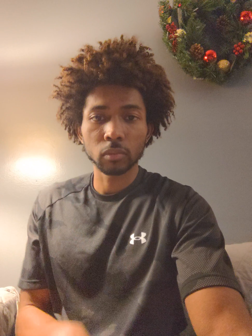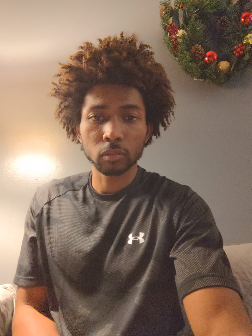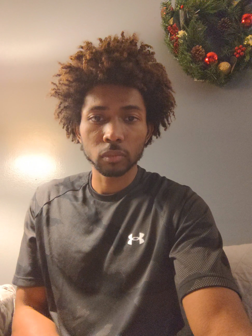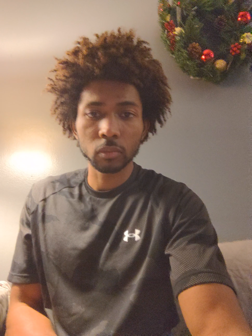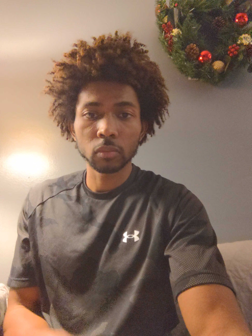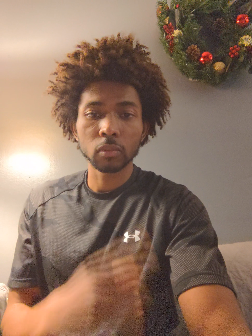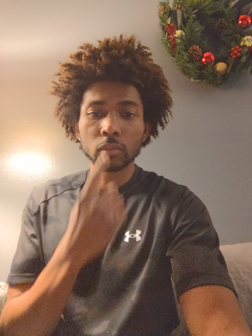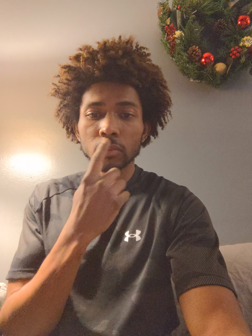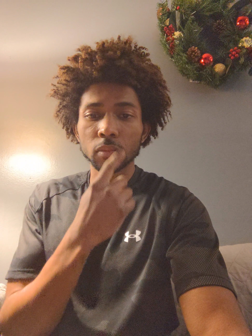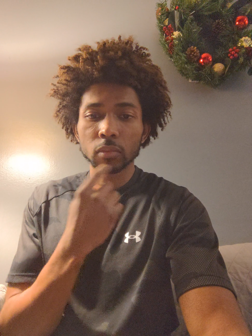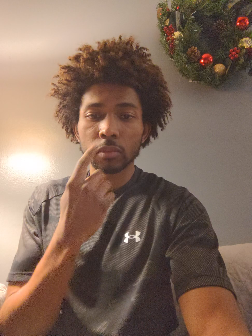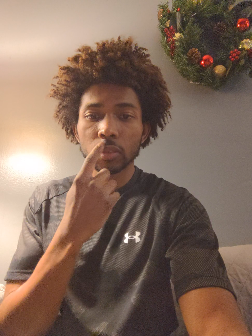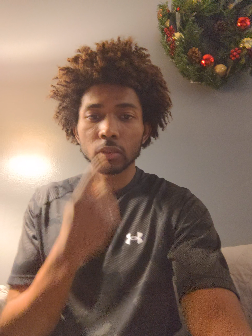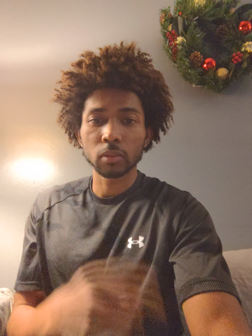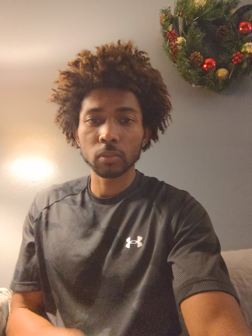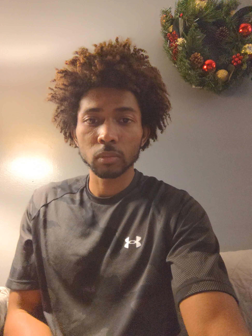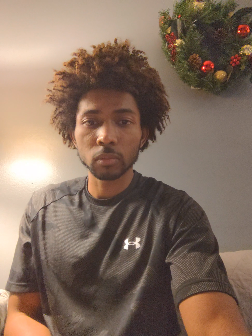lips